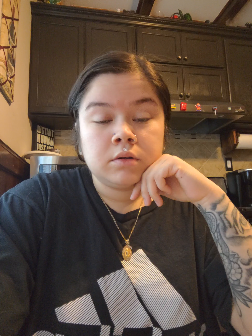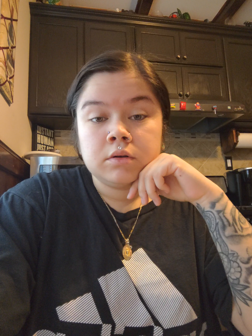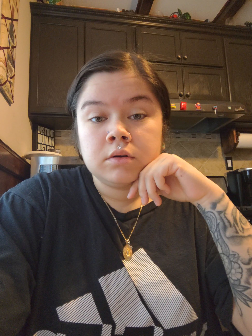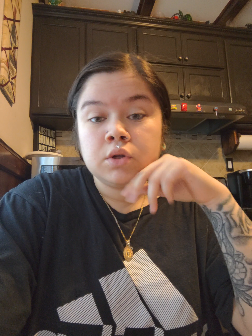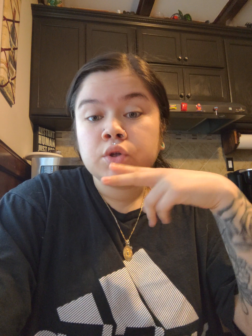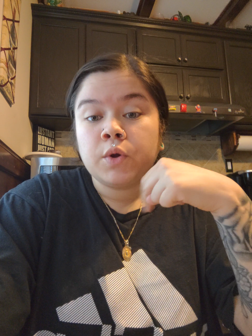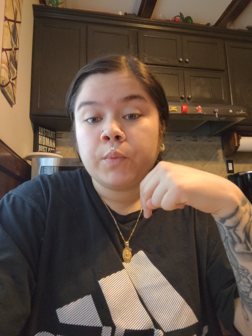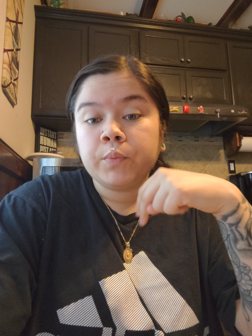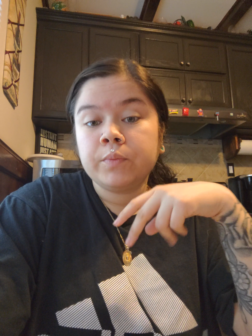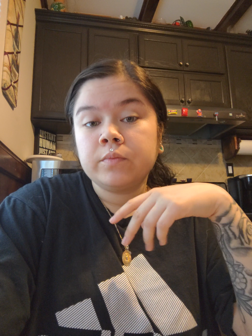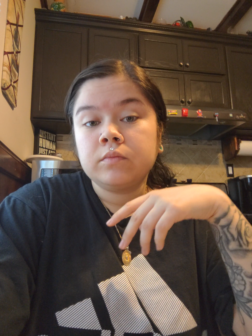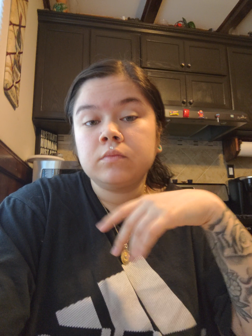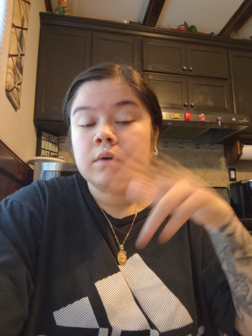cute